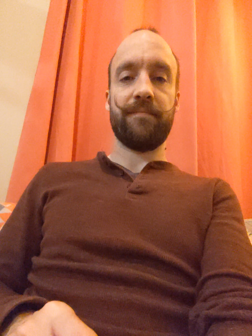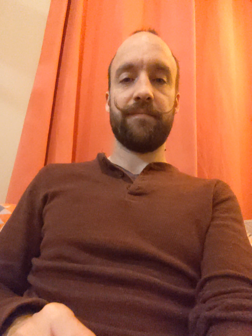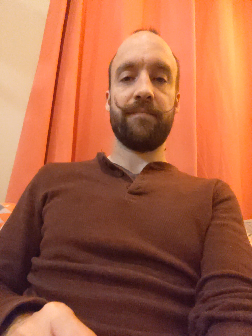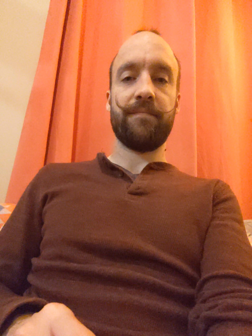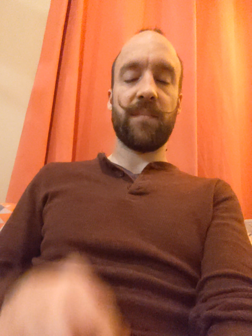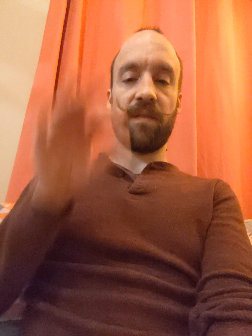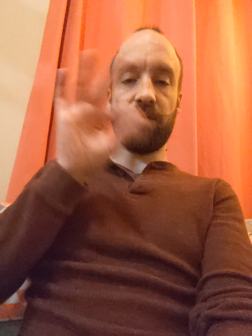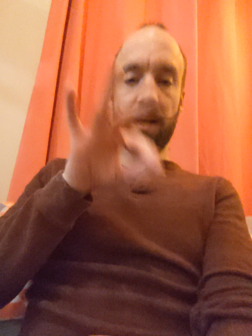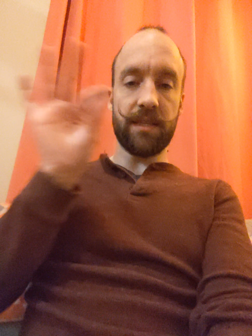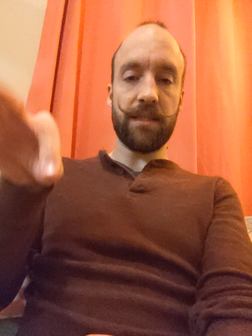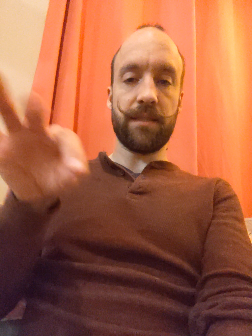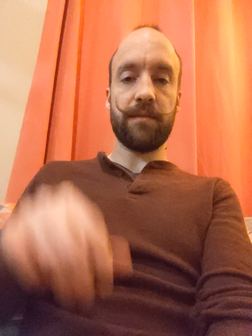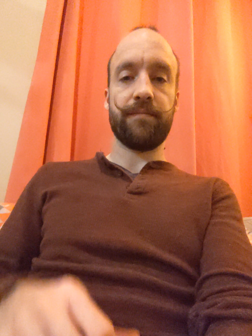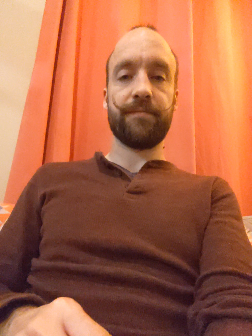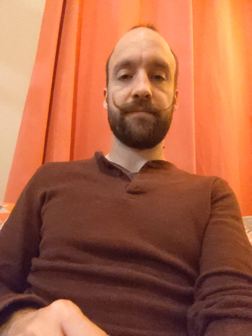french fries